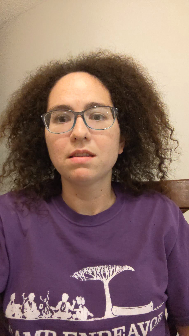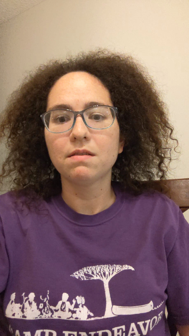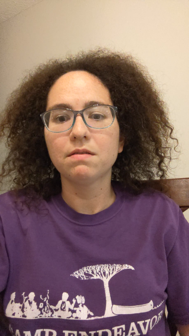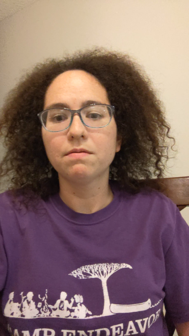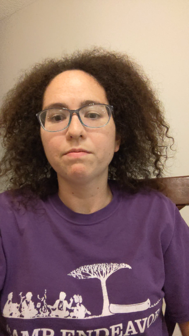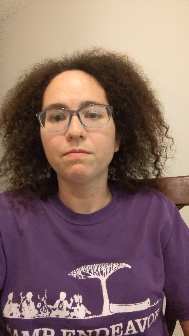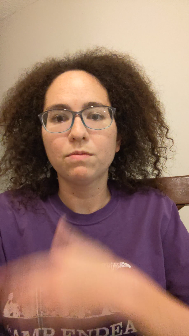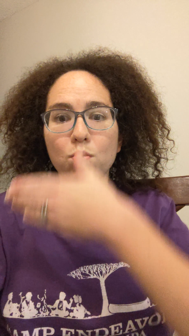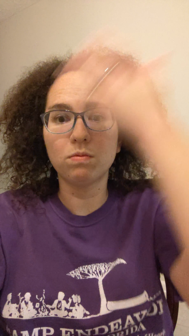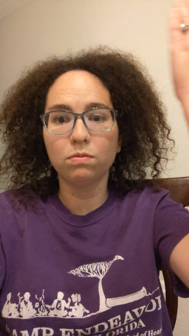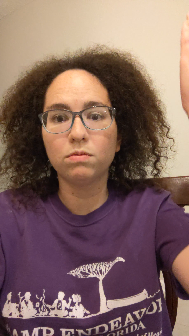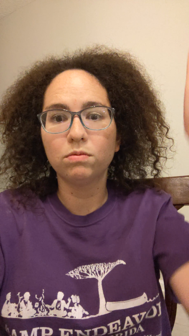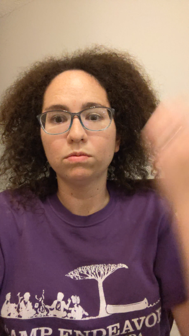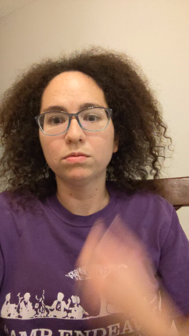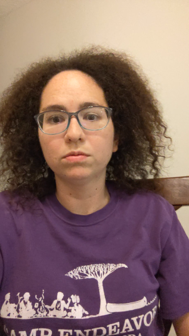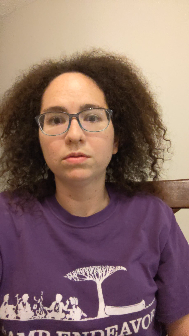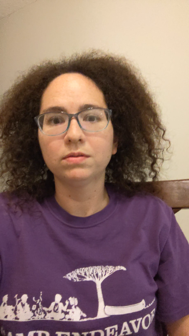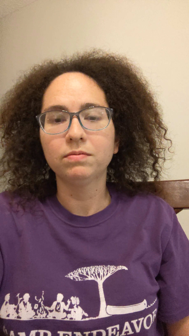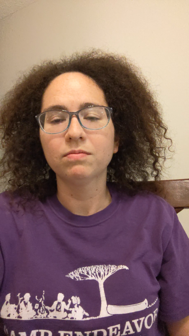all gone